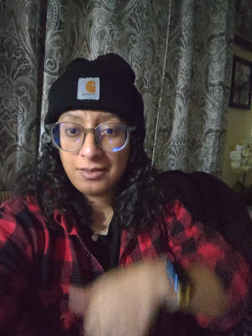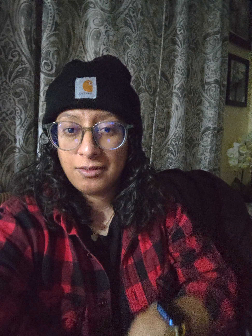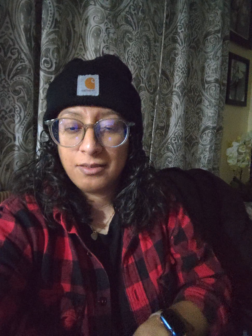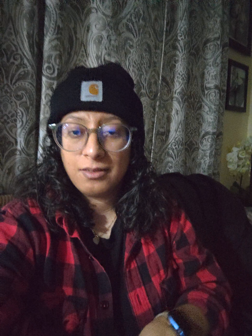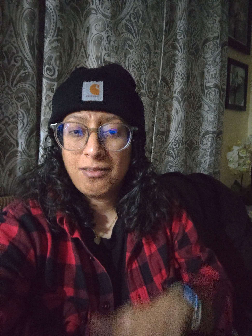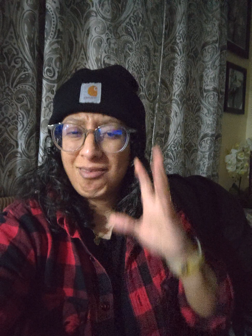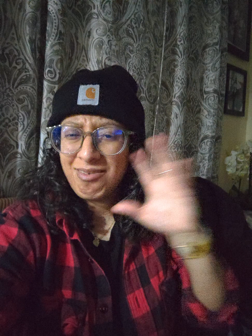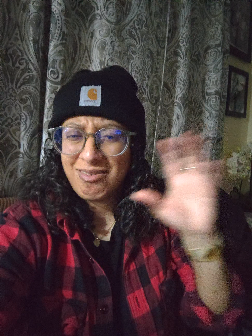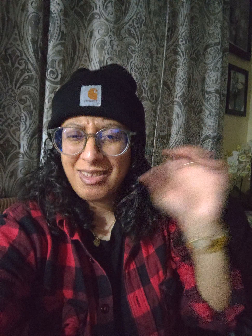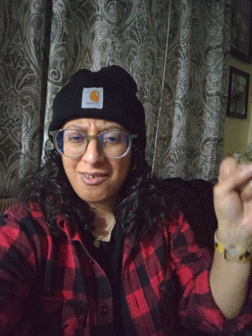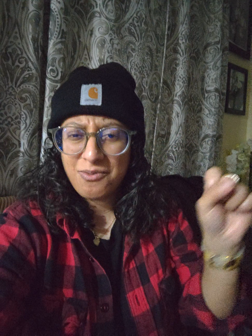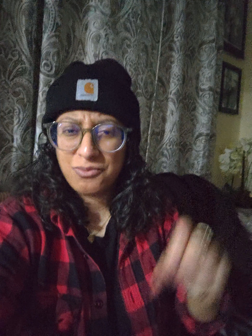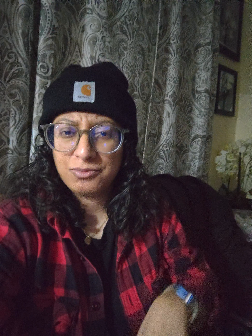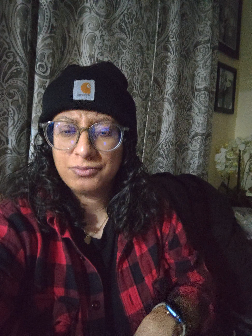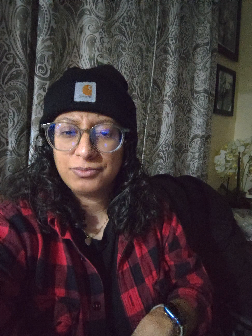loud